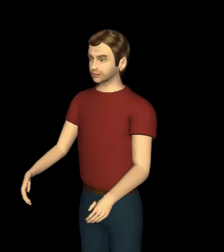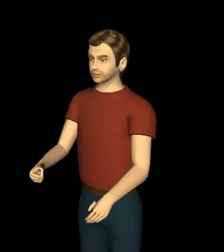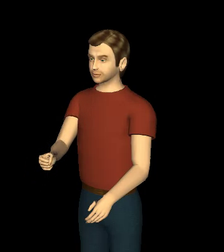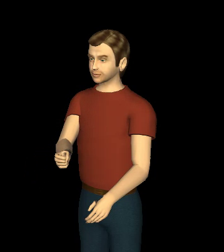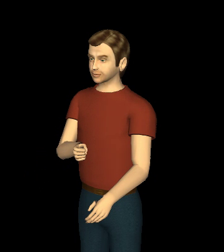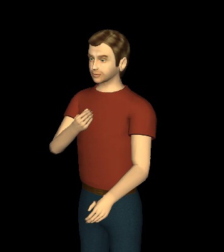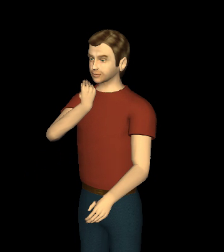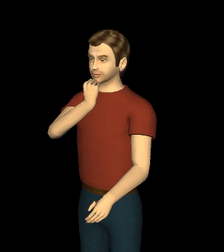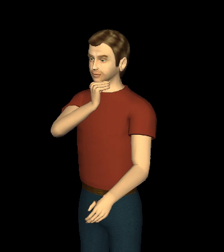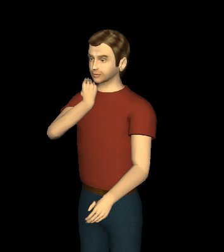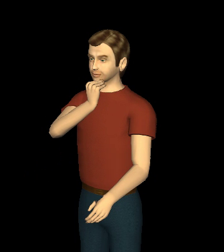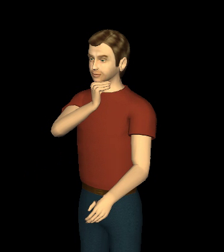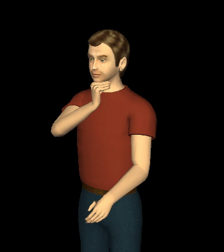ثلاجة